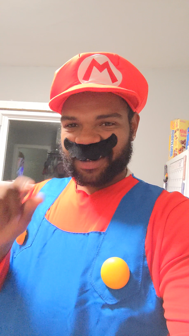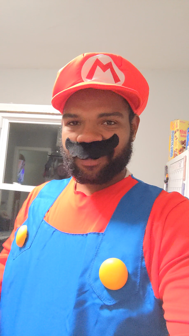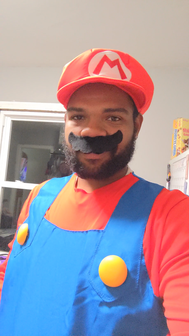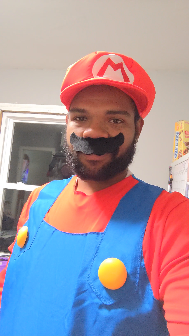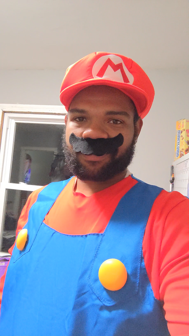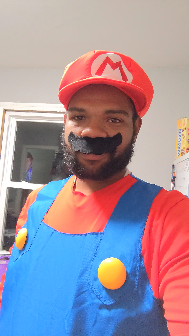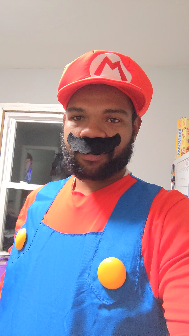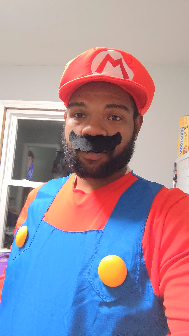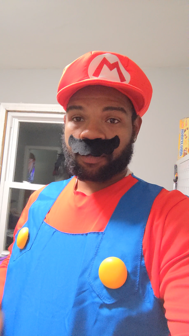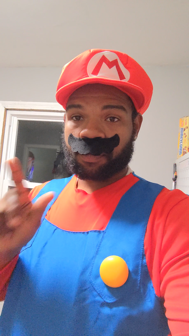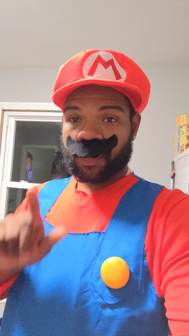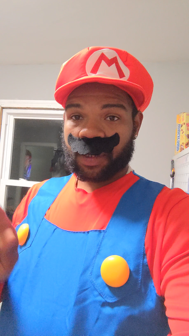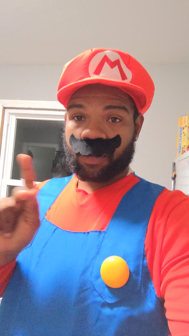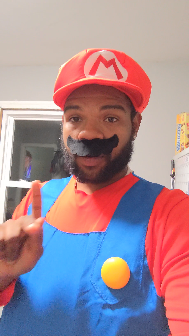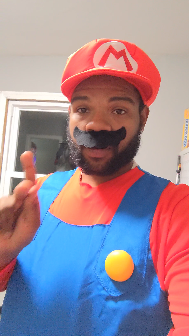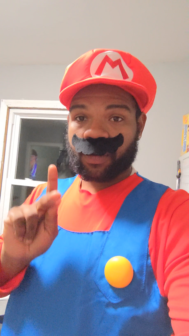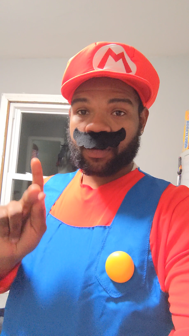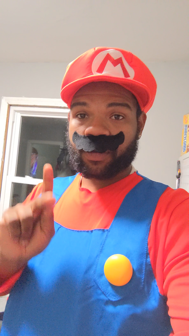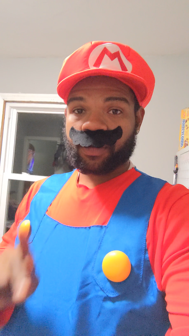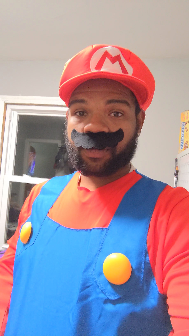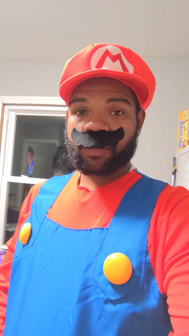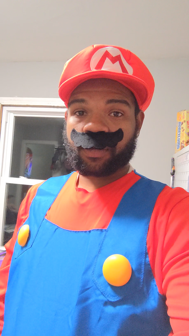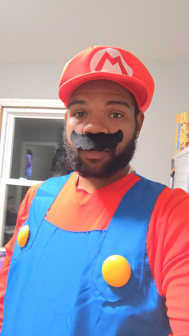people